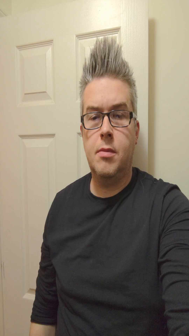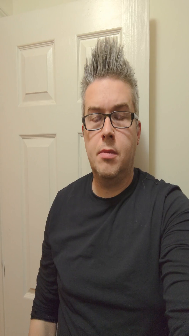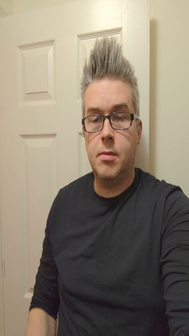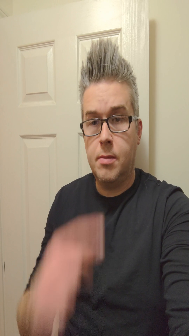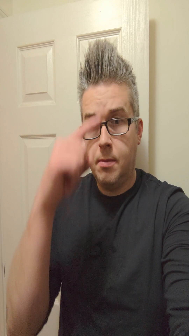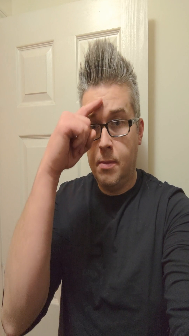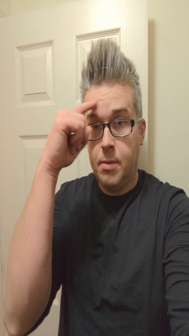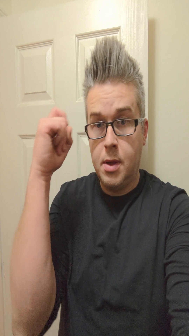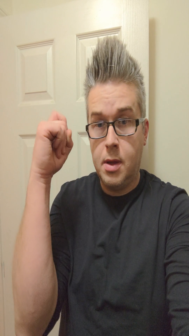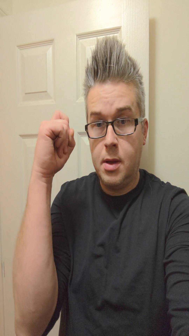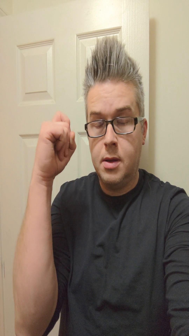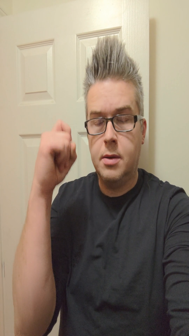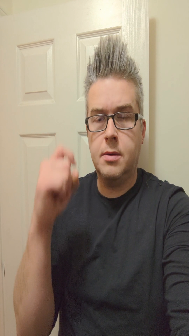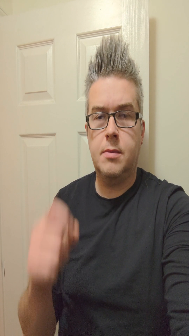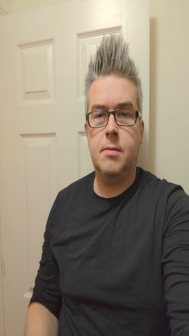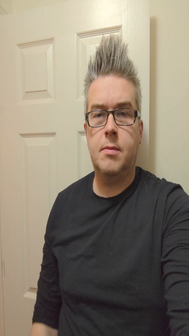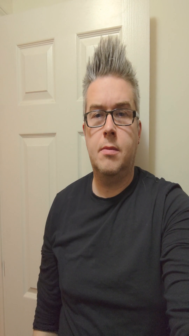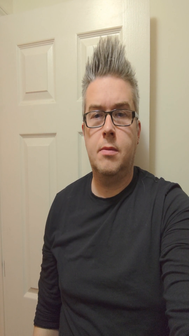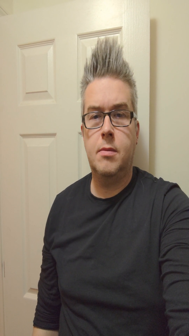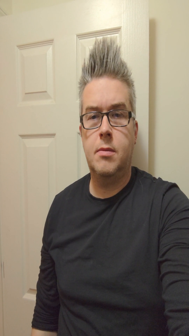because